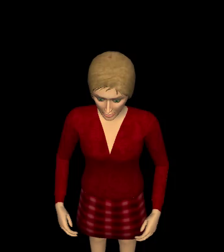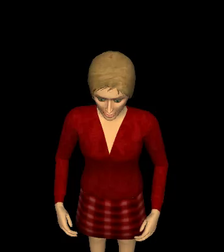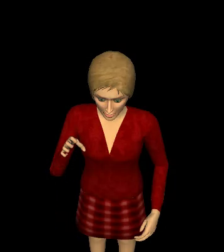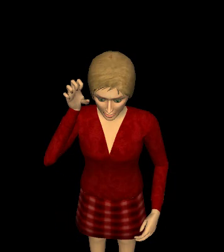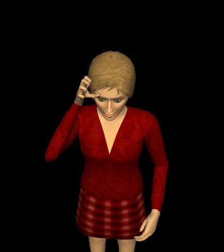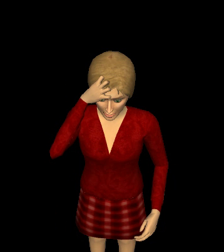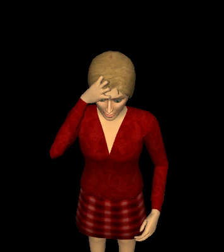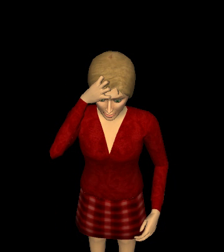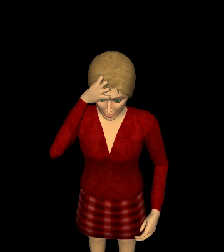أوت